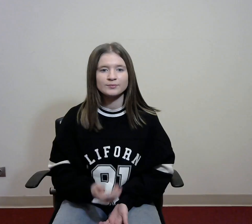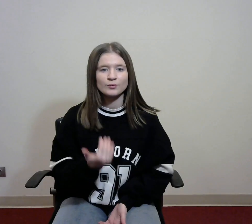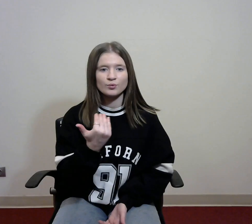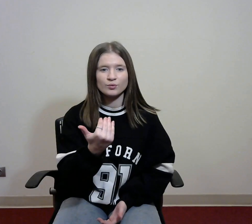siz